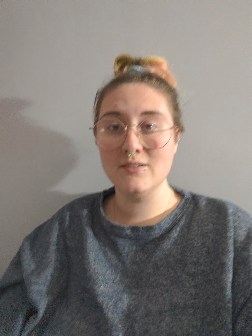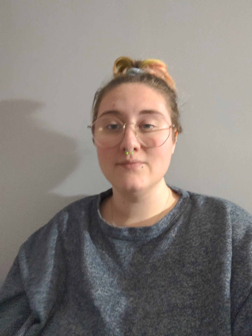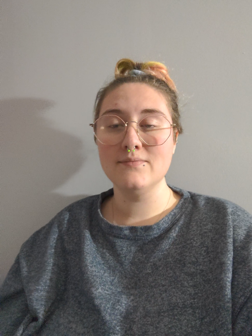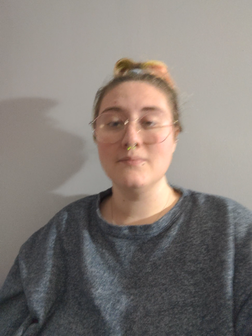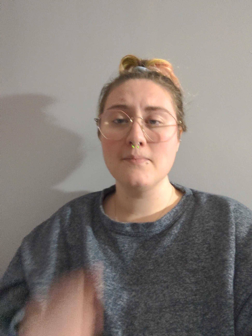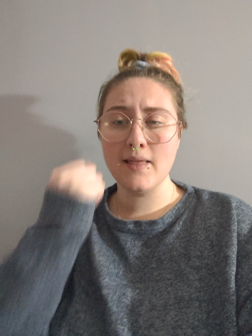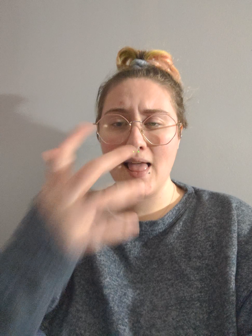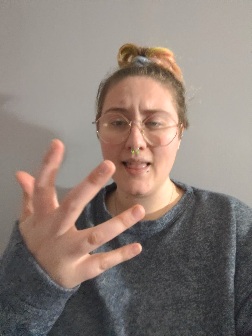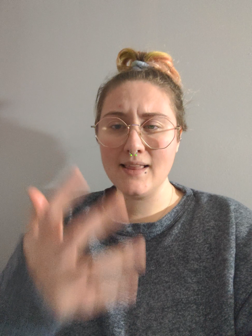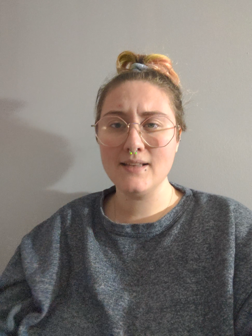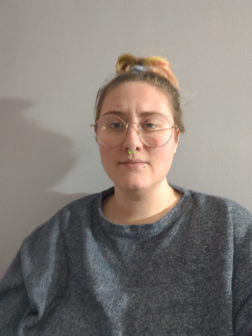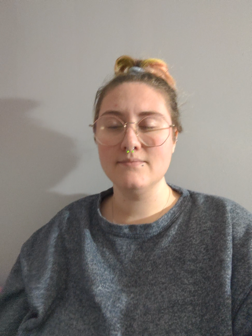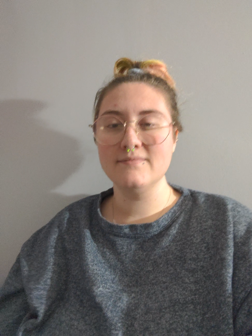many